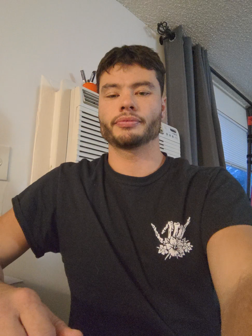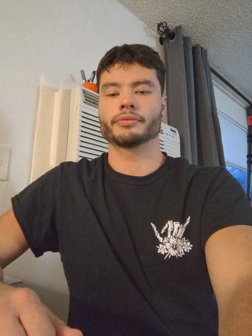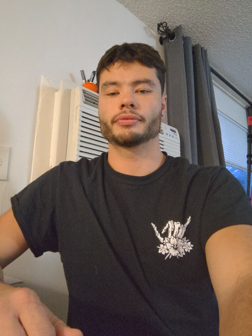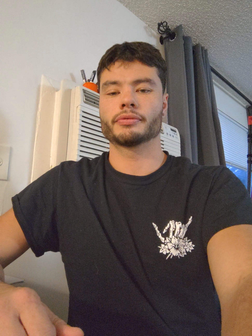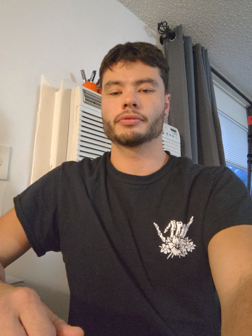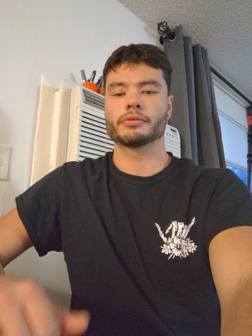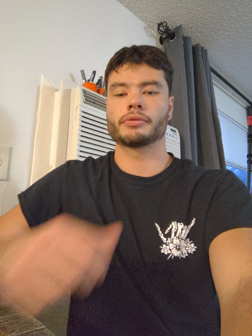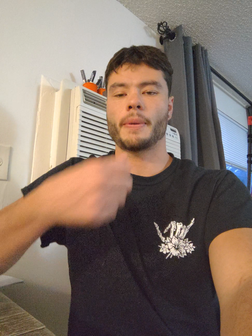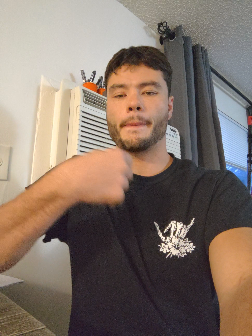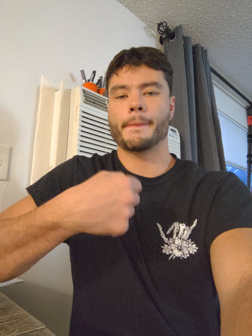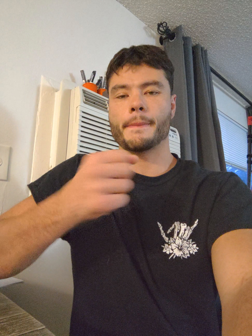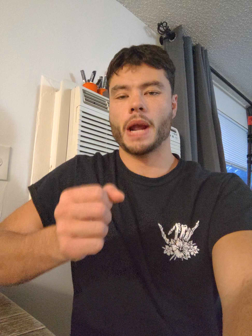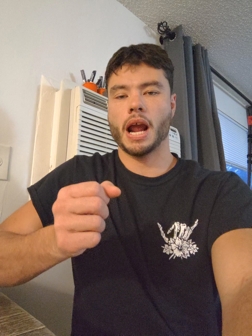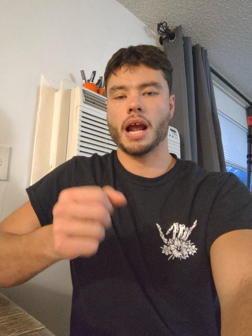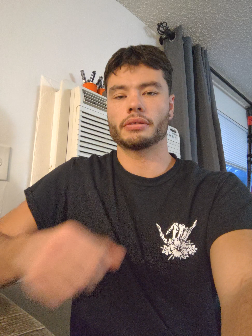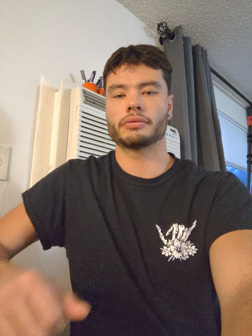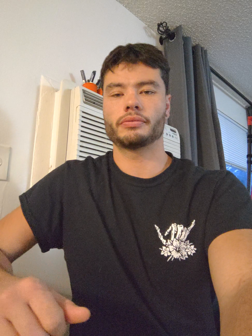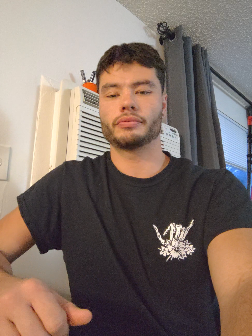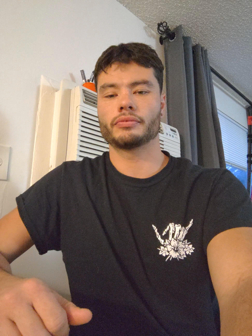make